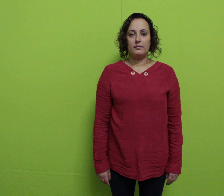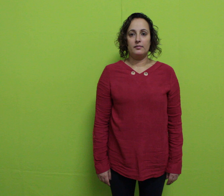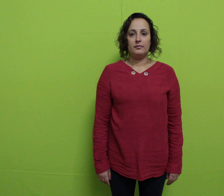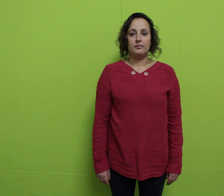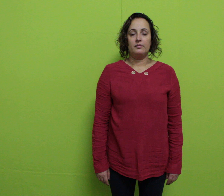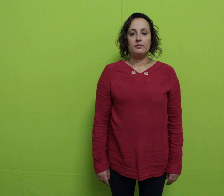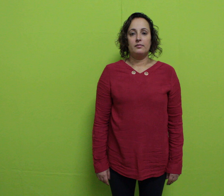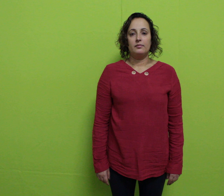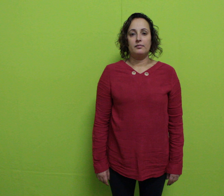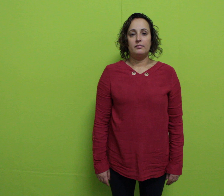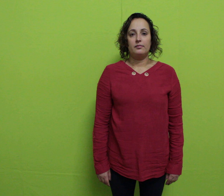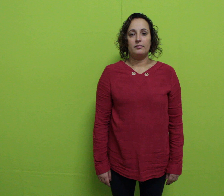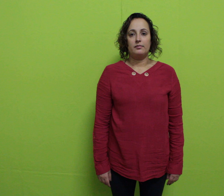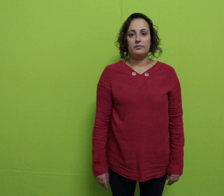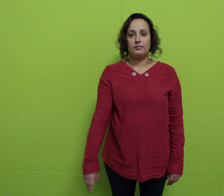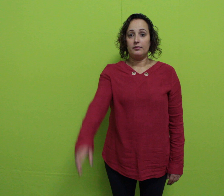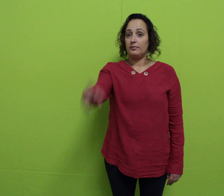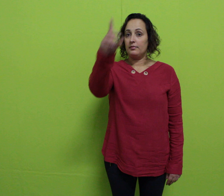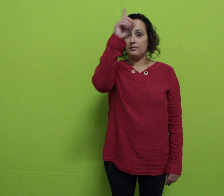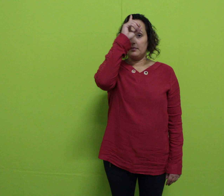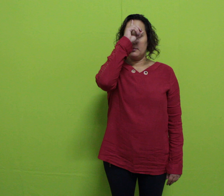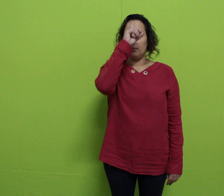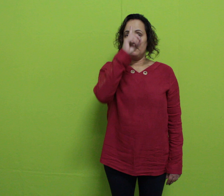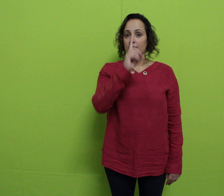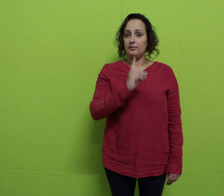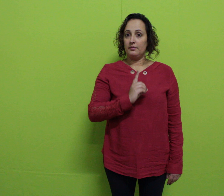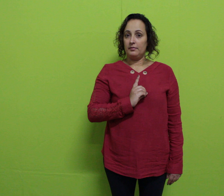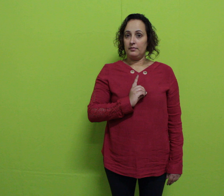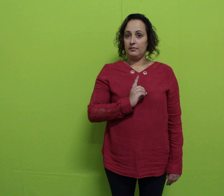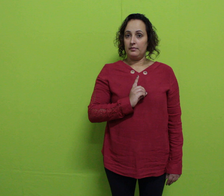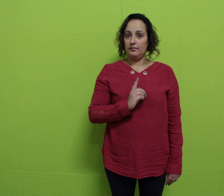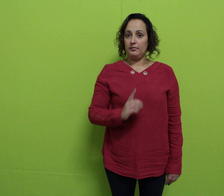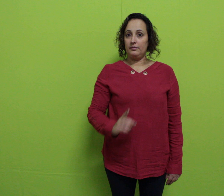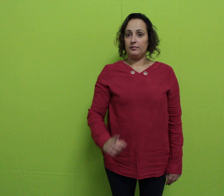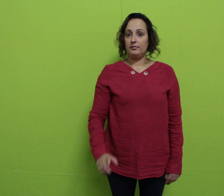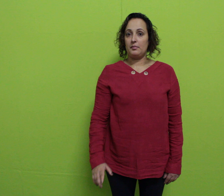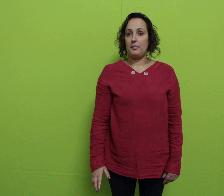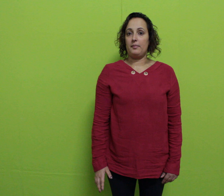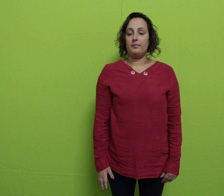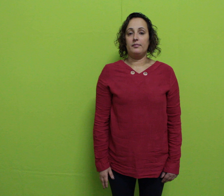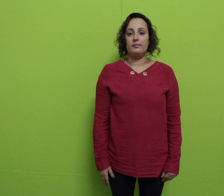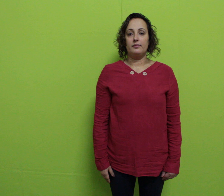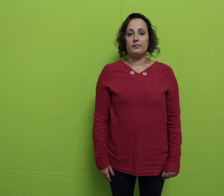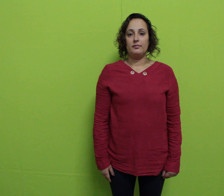amarelo